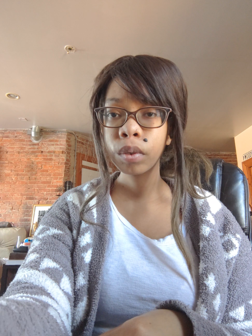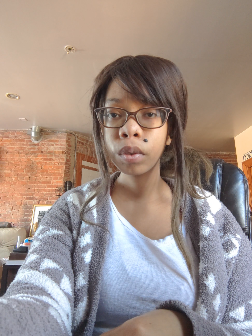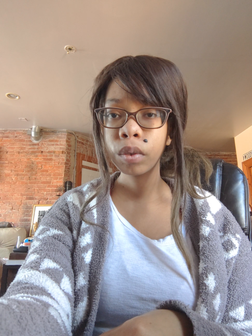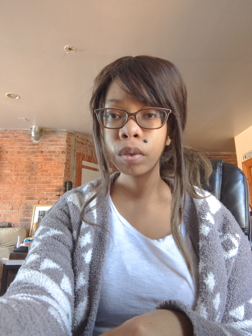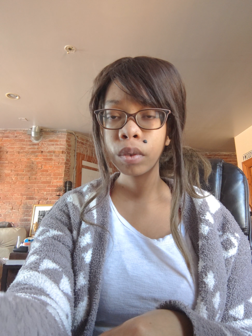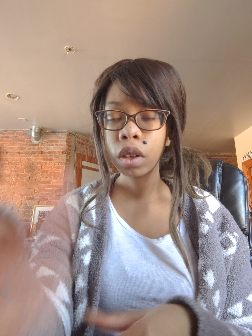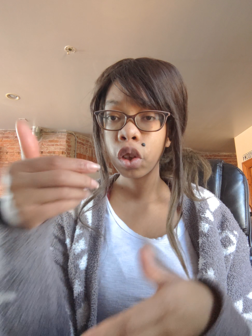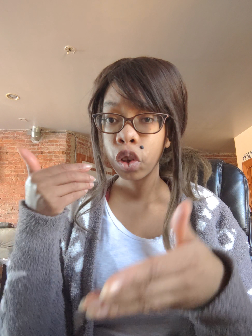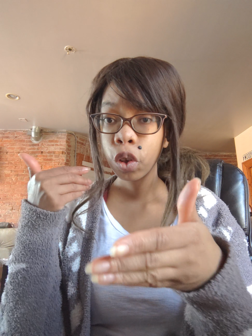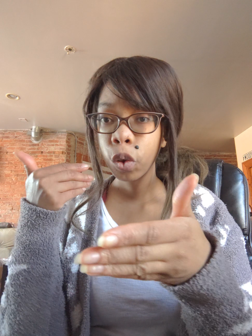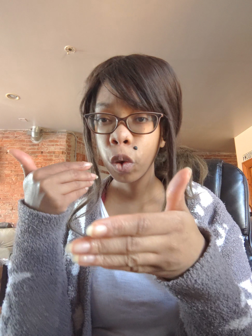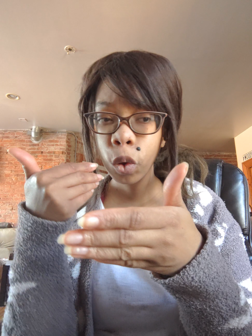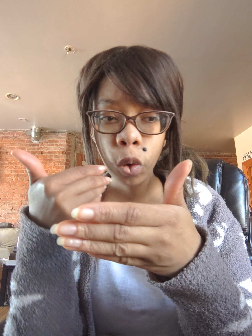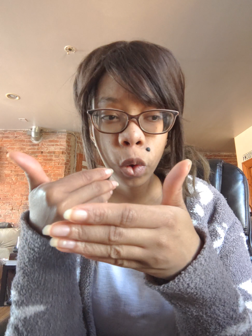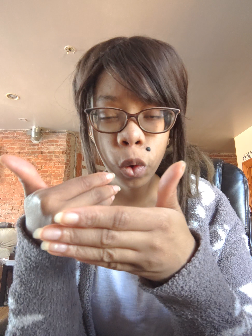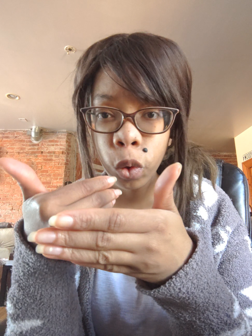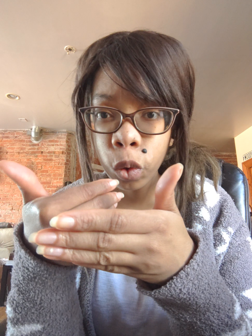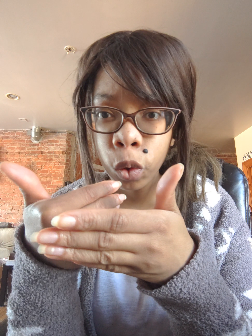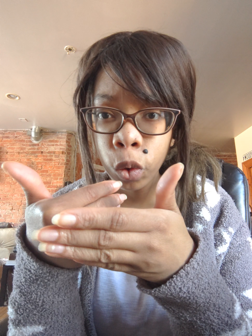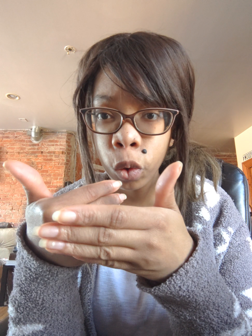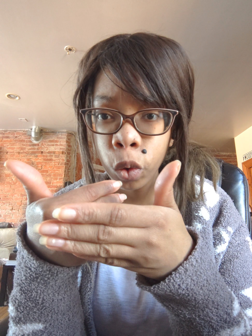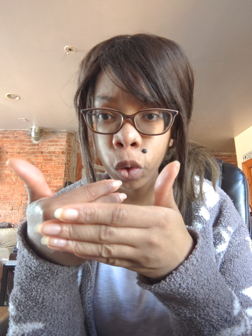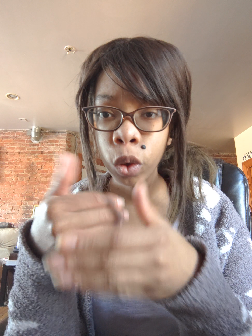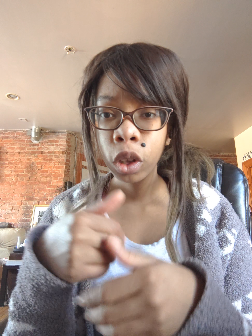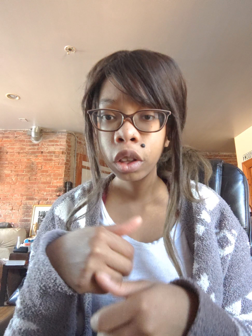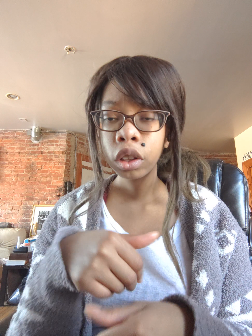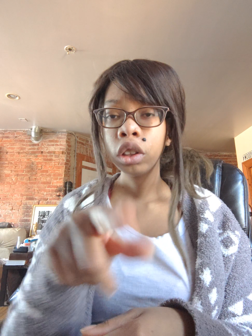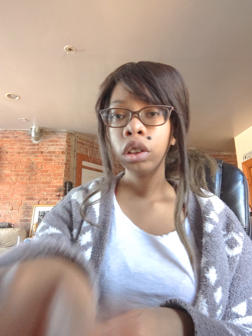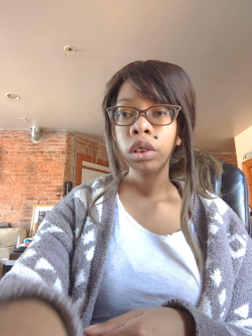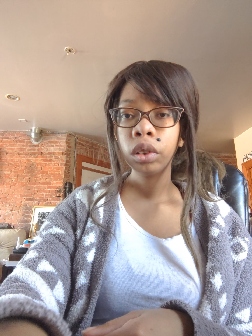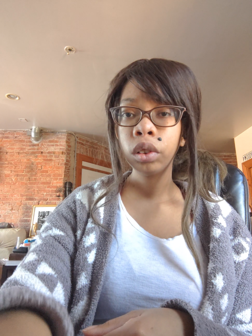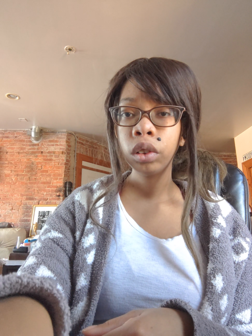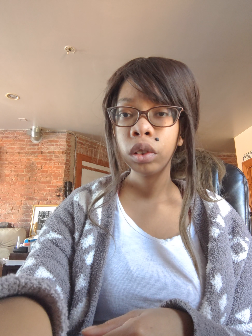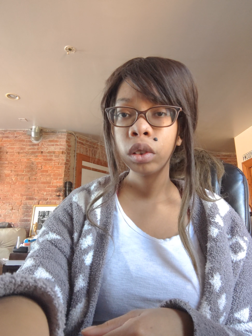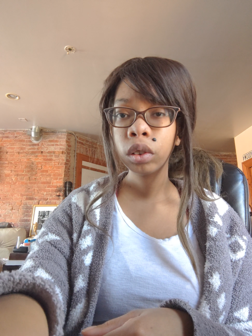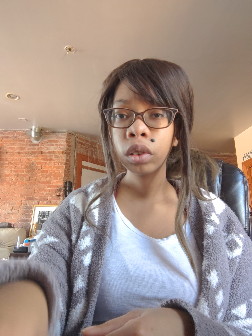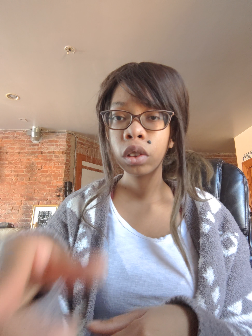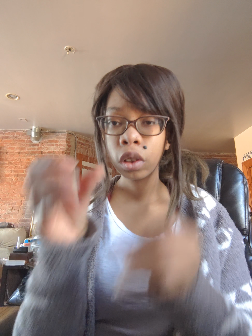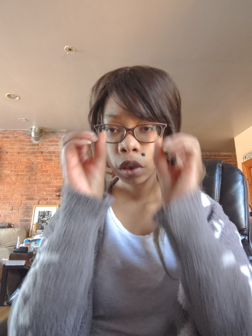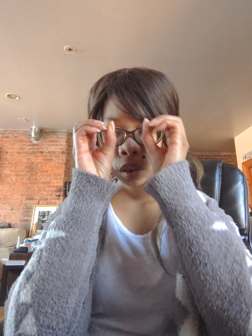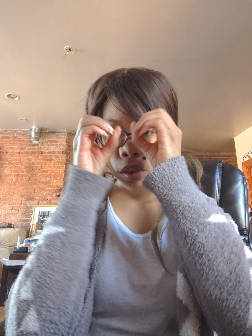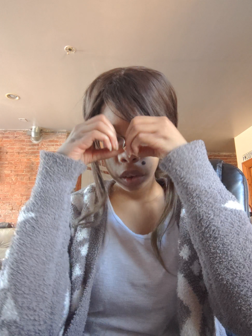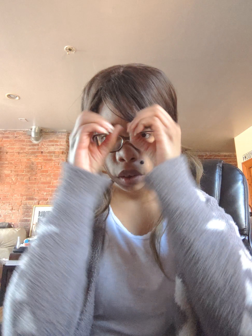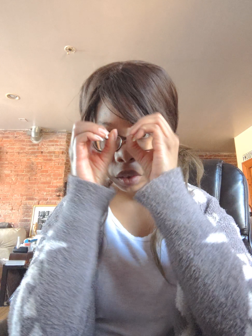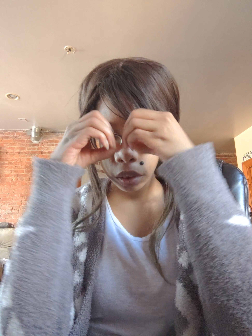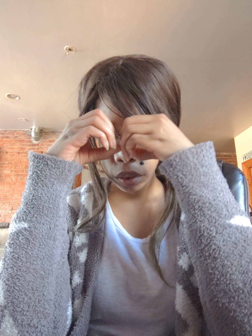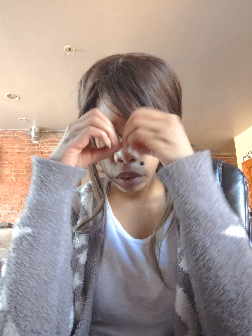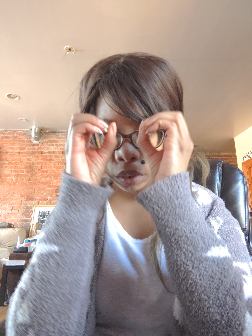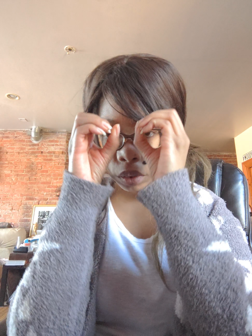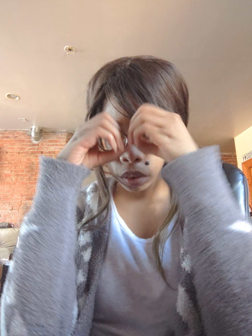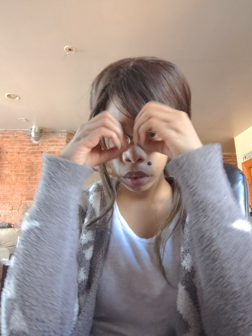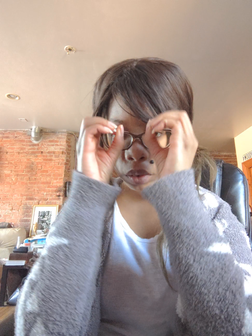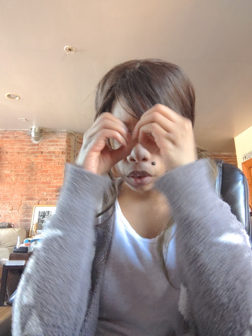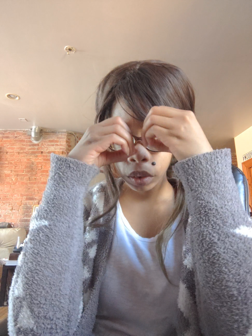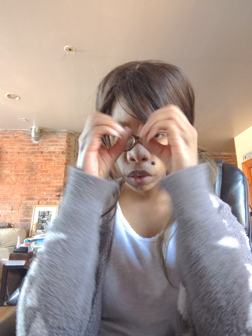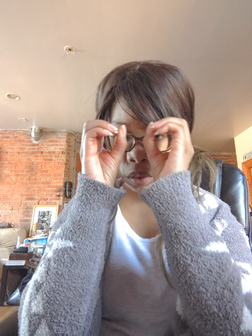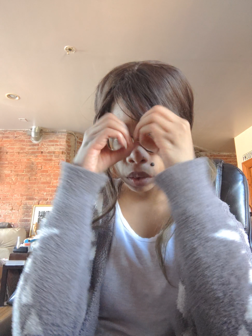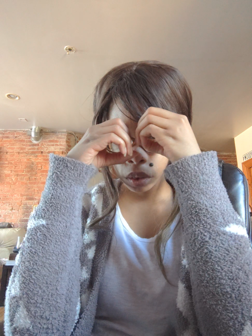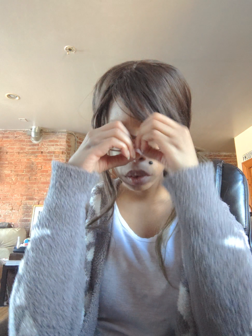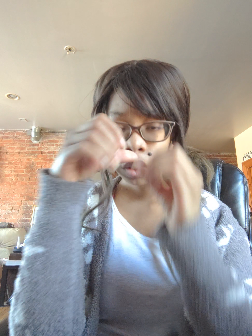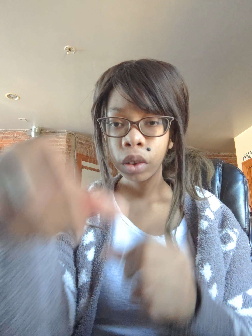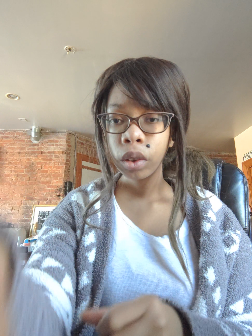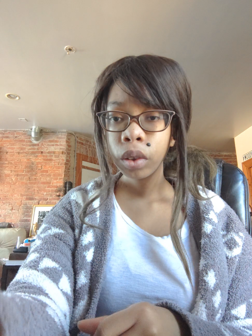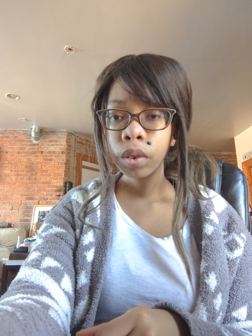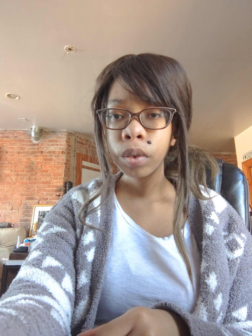owl